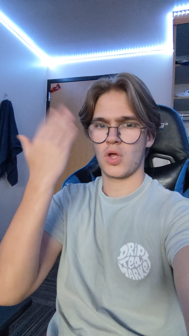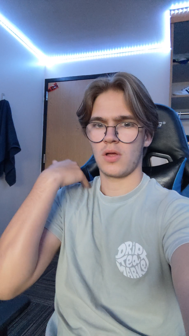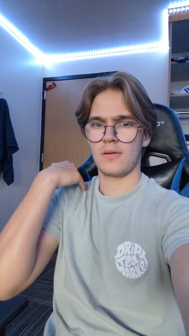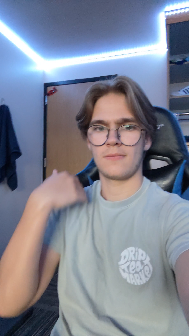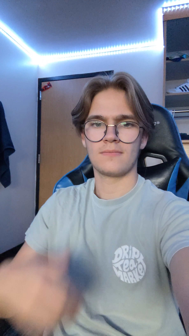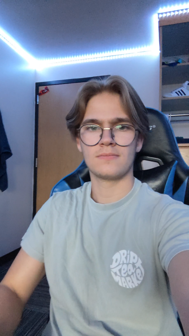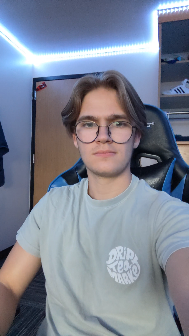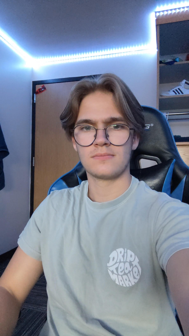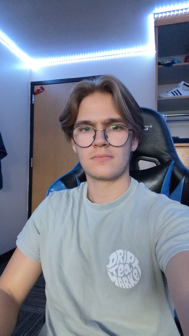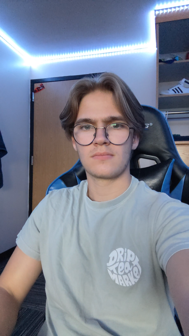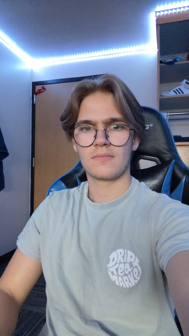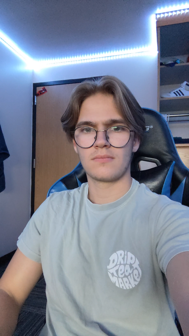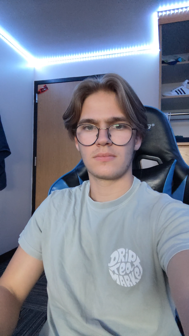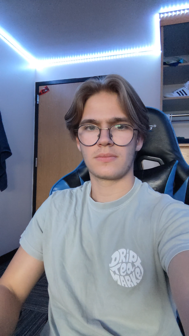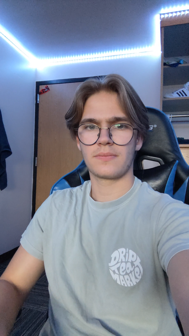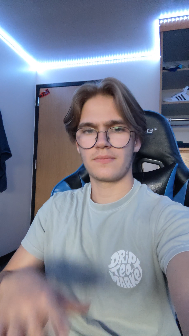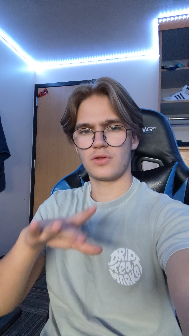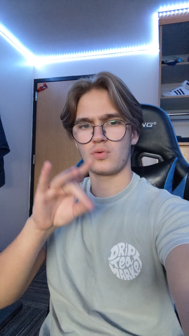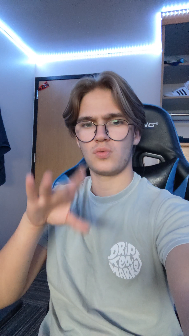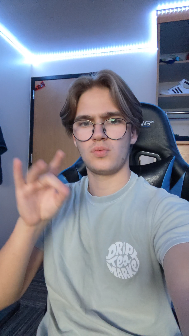choose